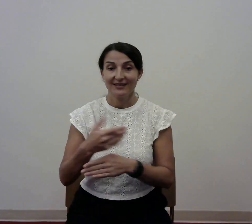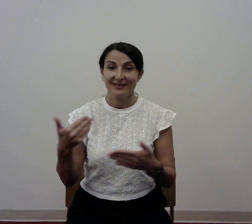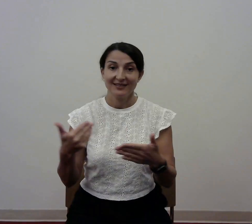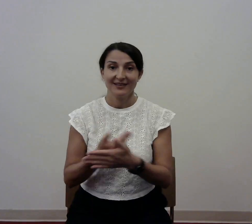yeni